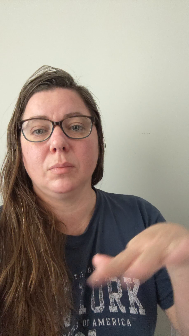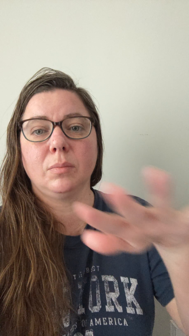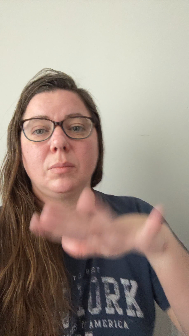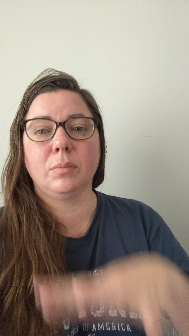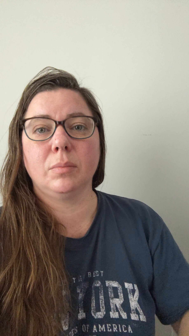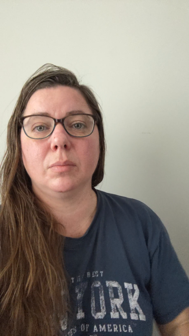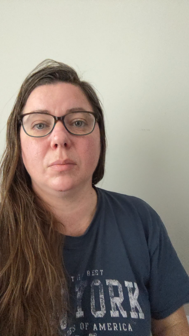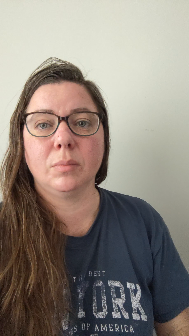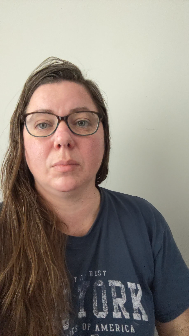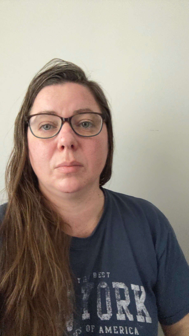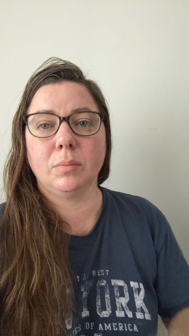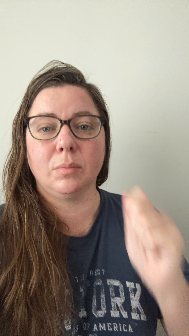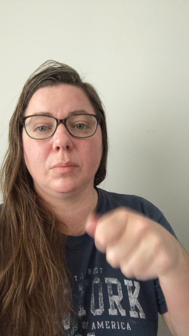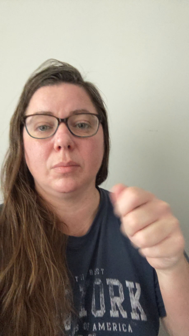hammer